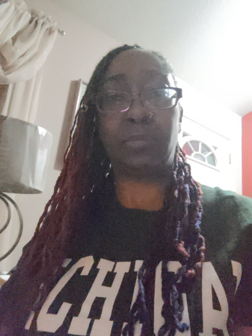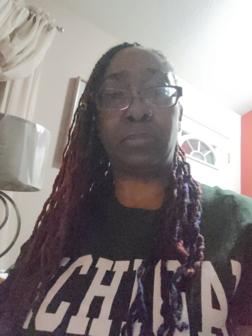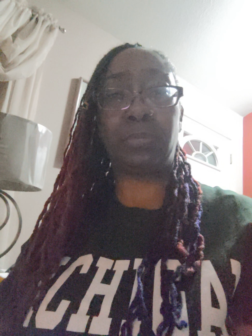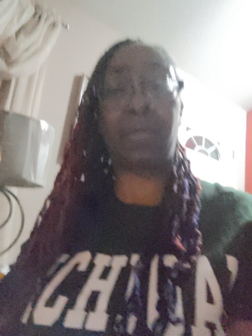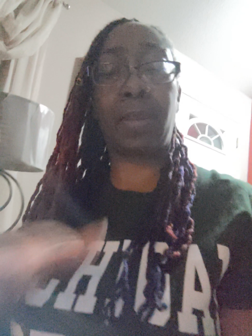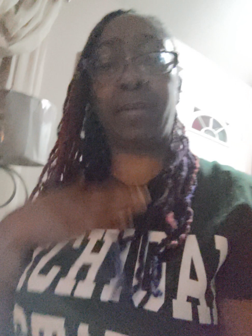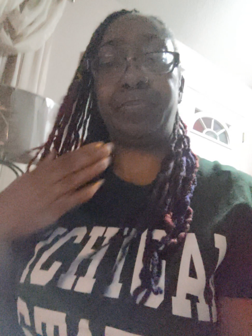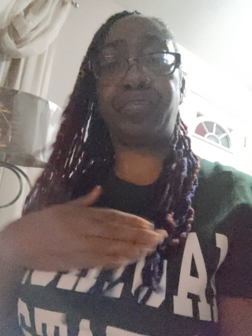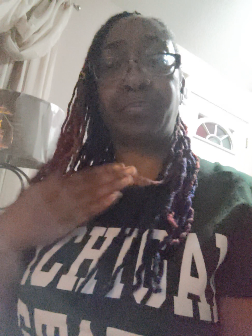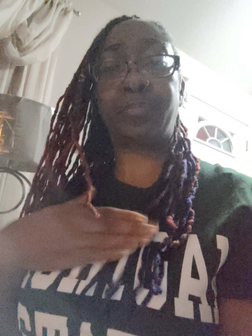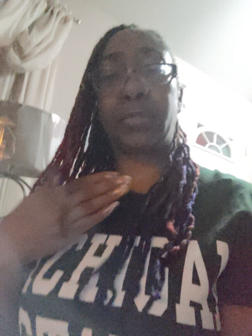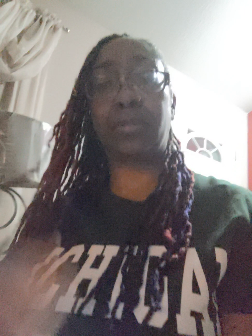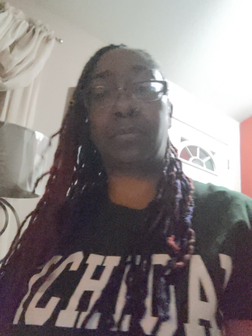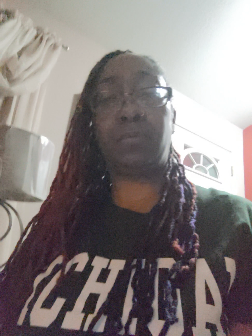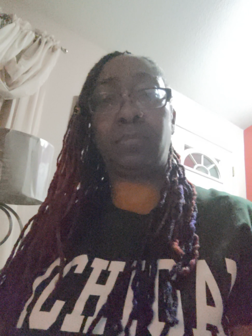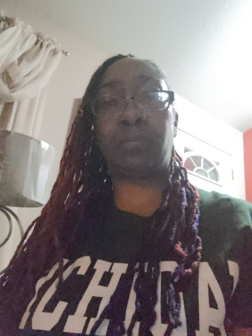happy